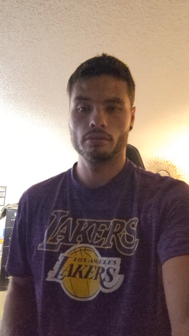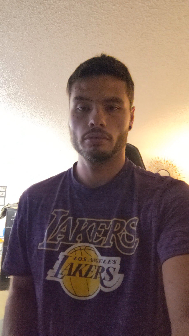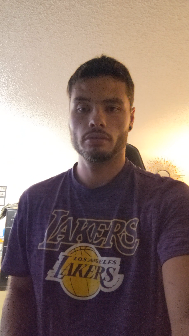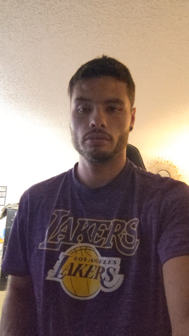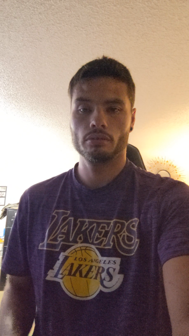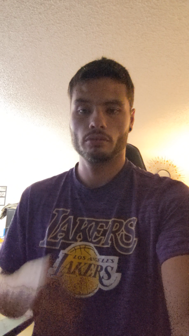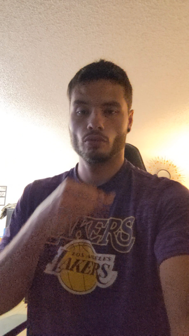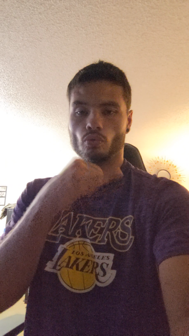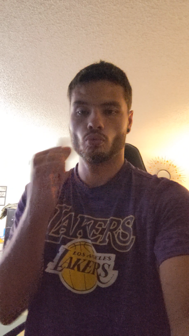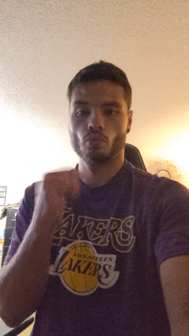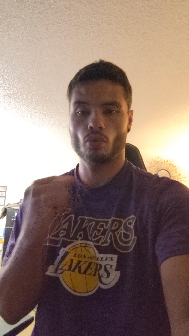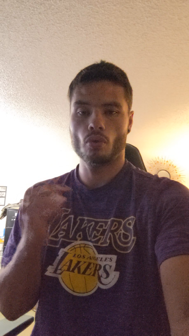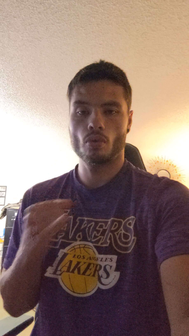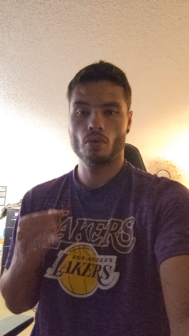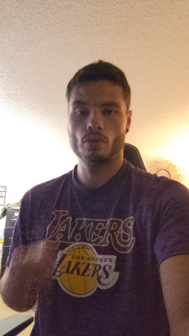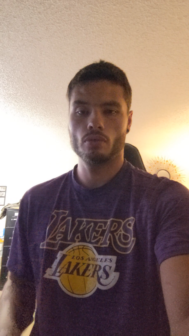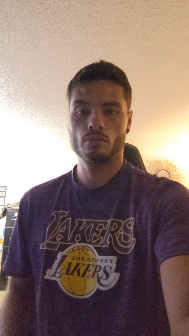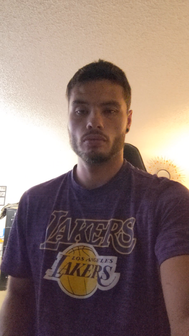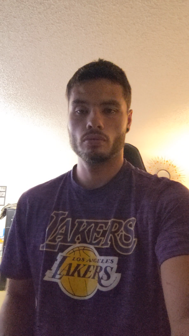draw